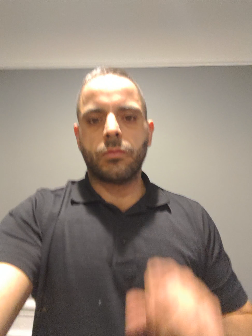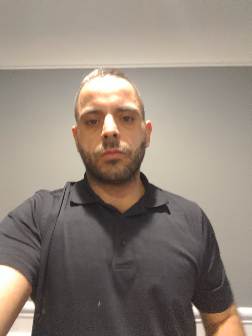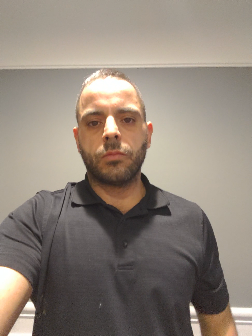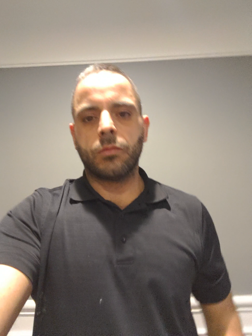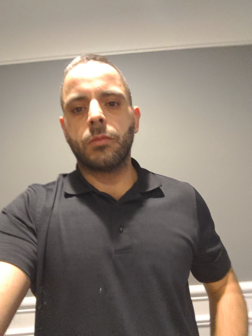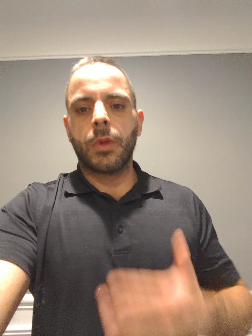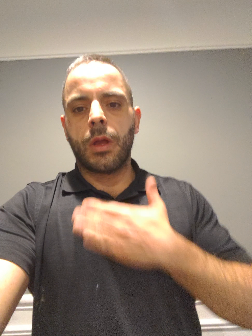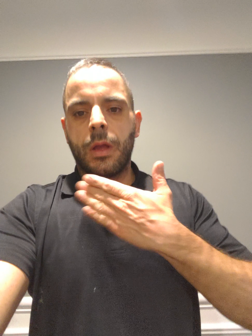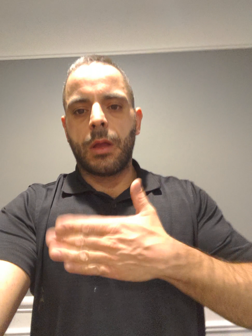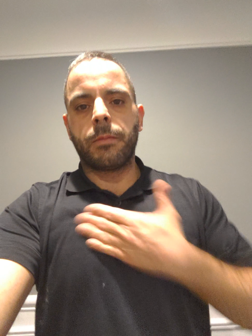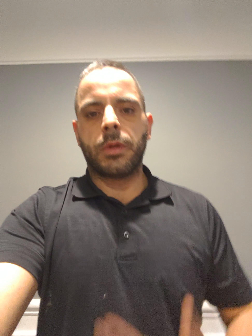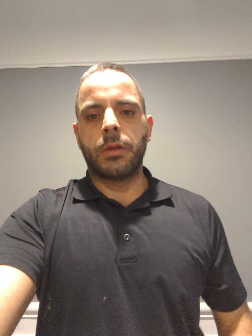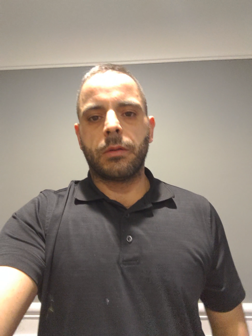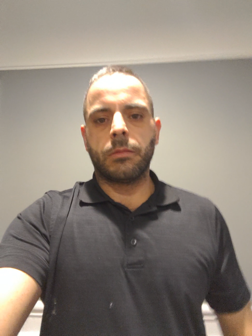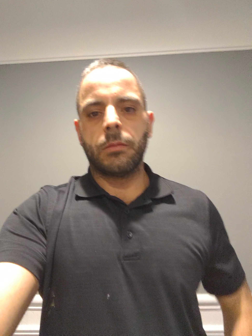happy